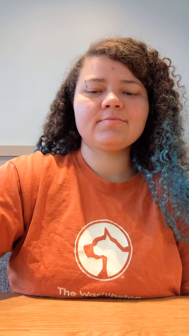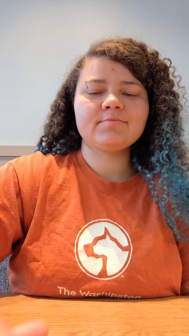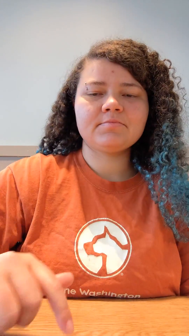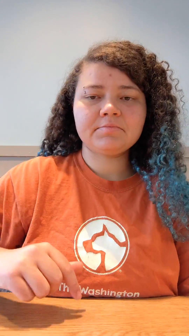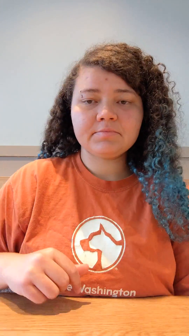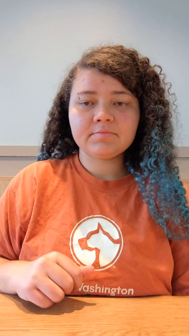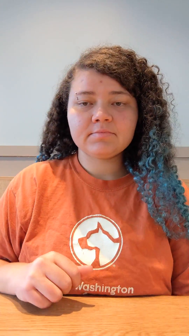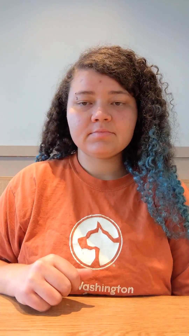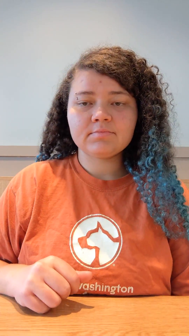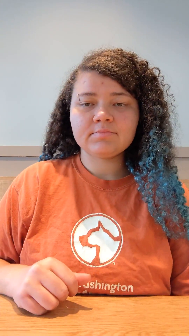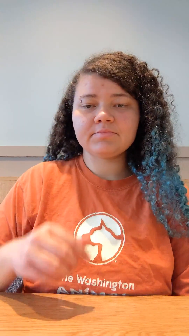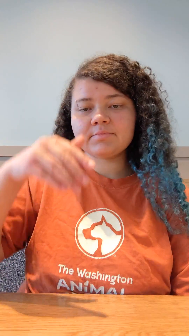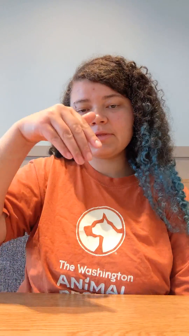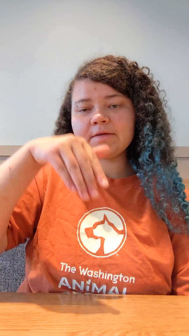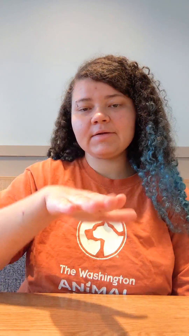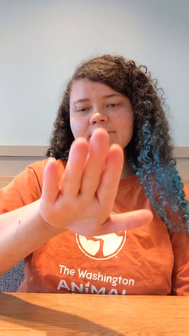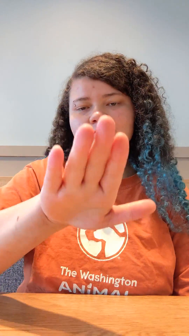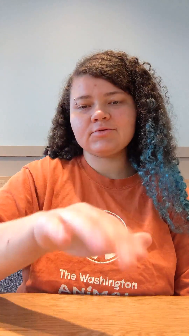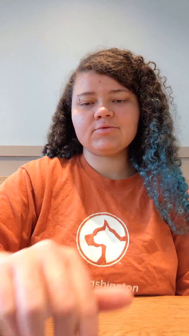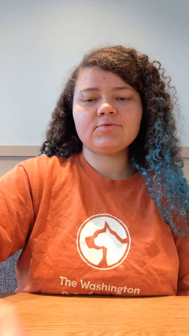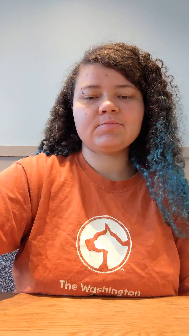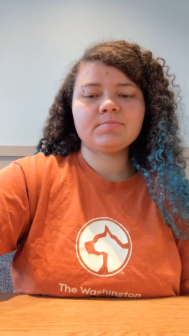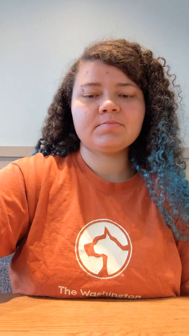enter